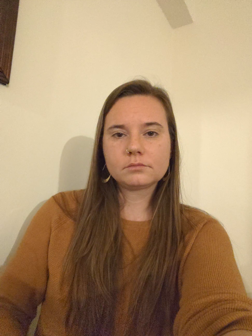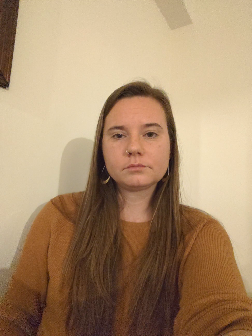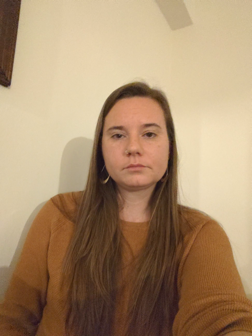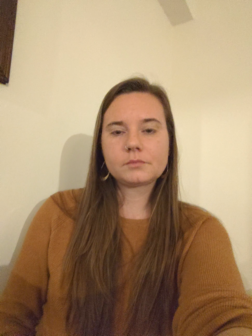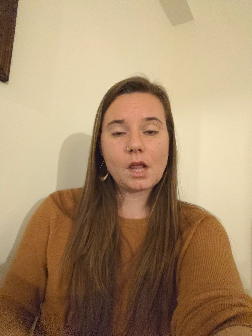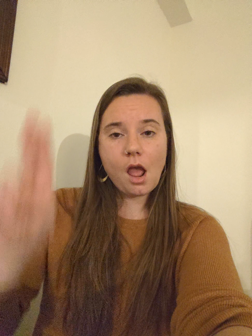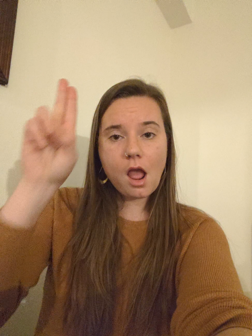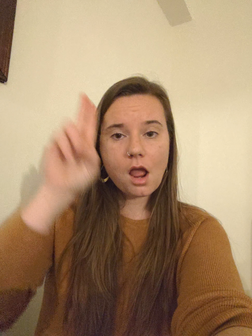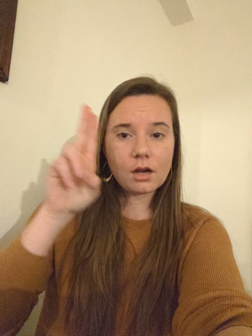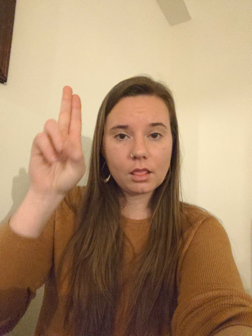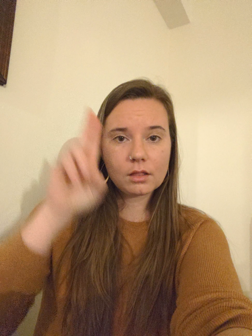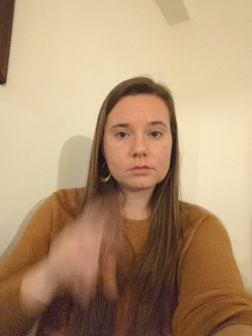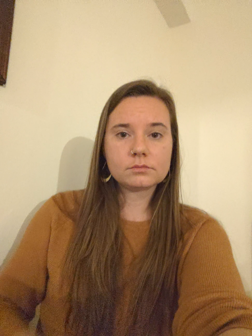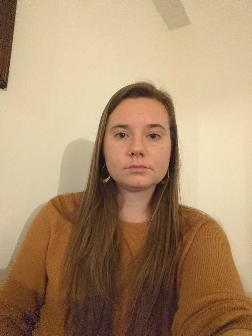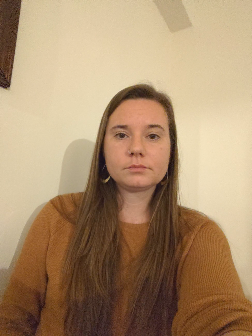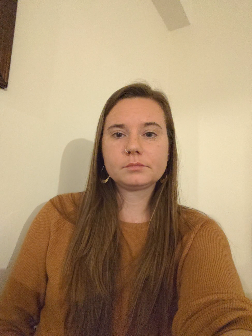uncle